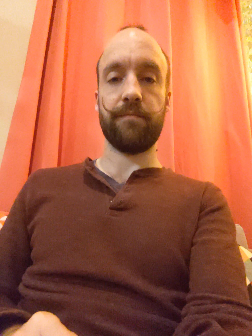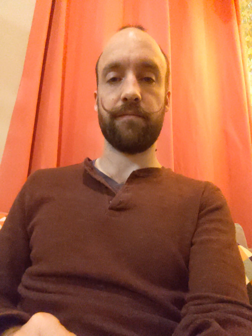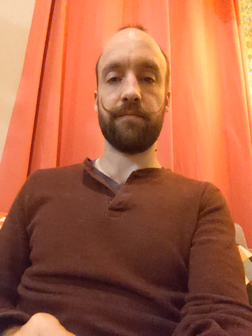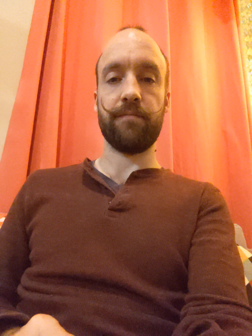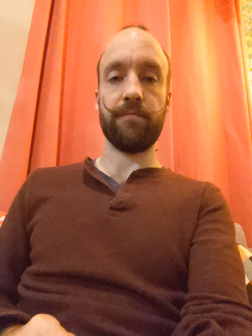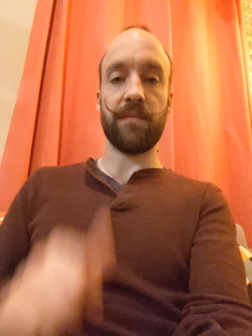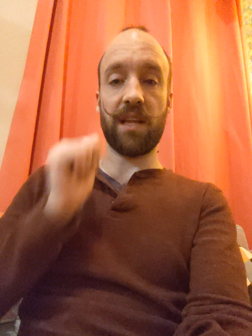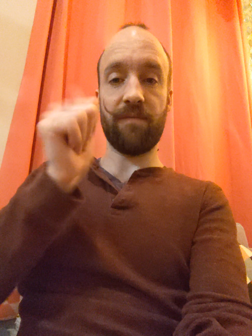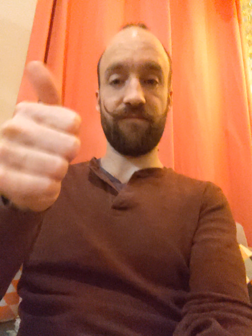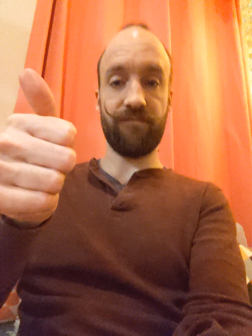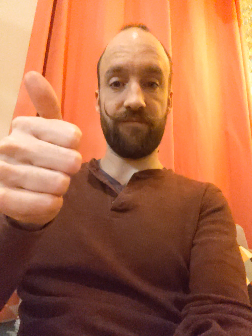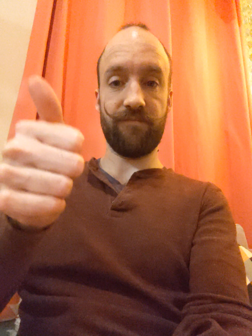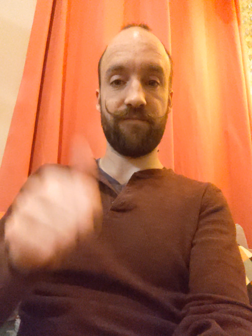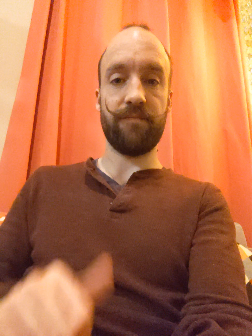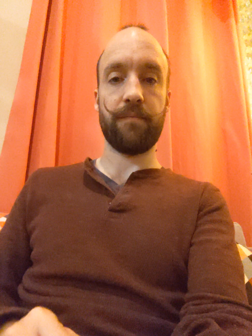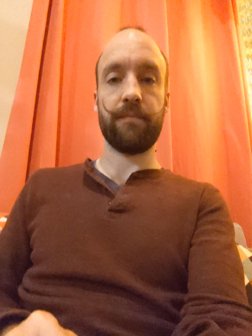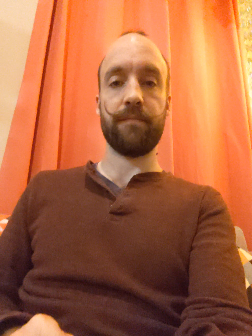yourself